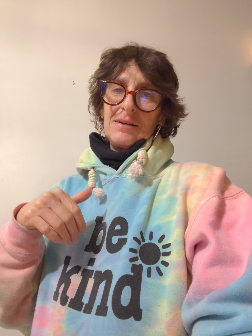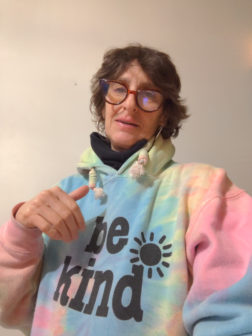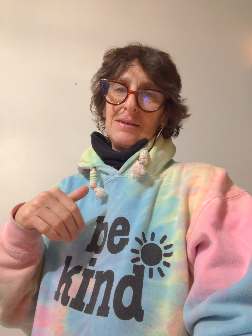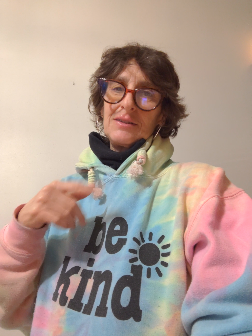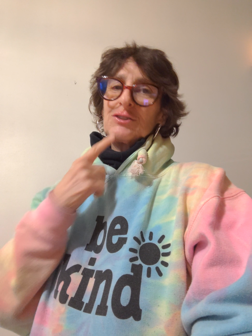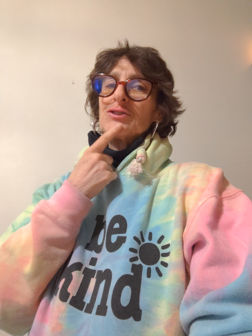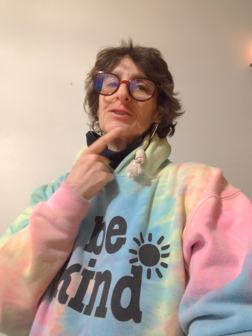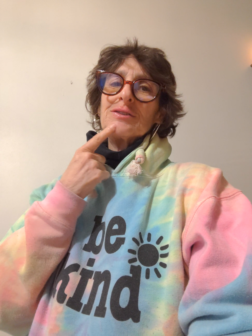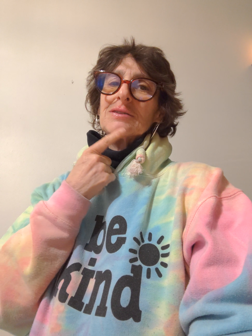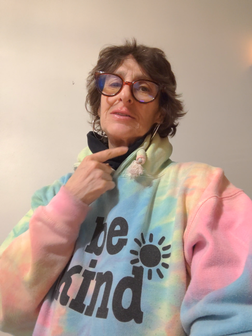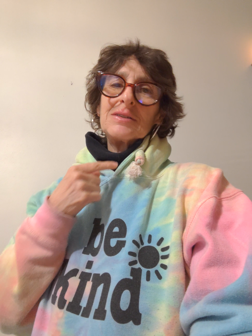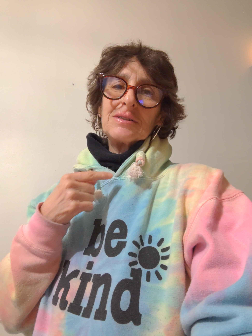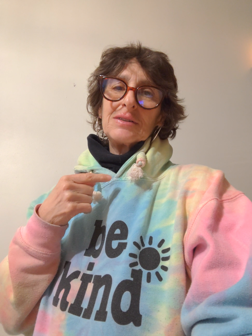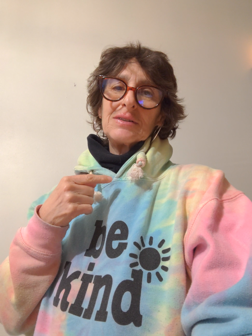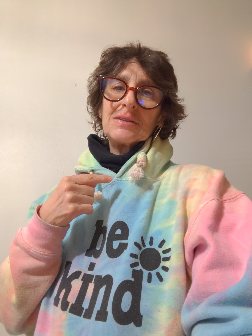chin